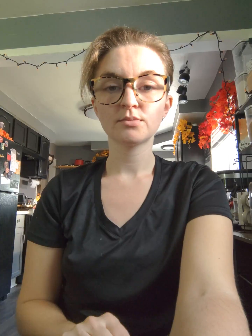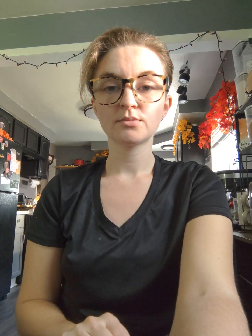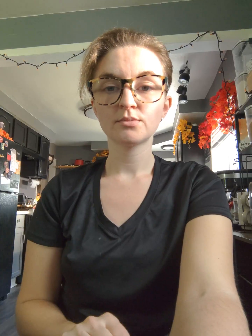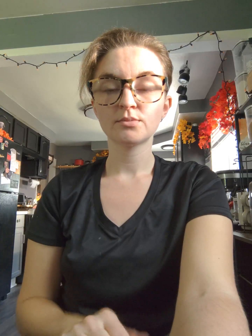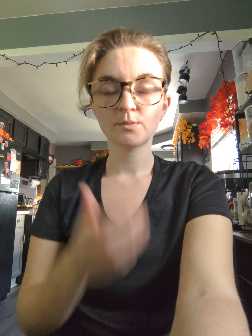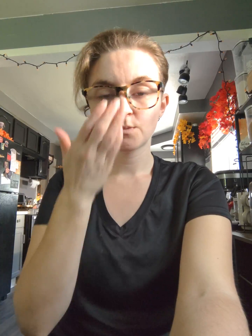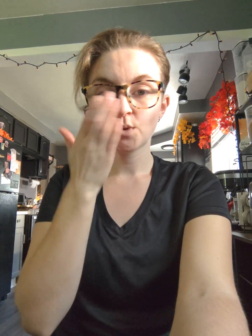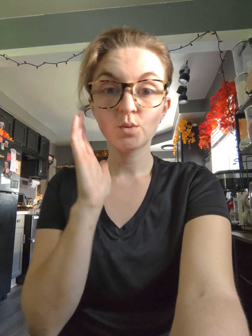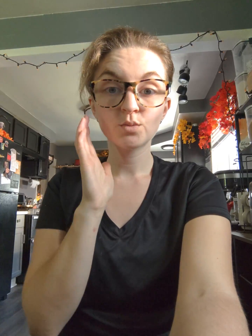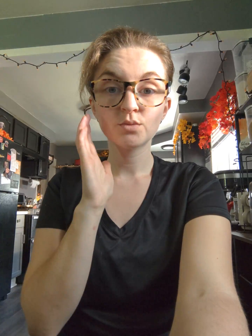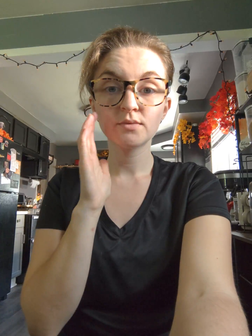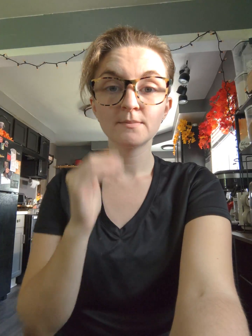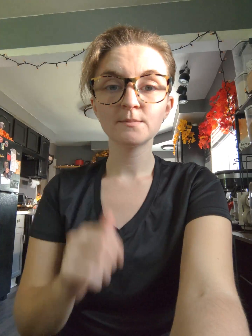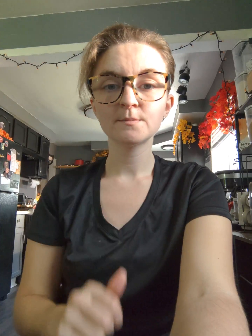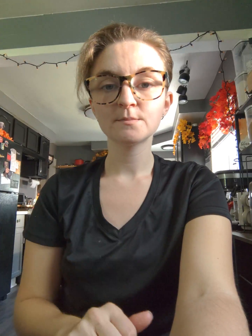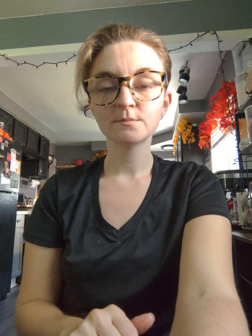peekaboo